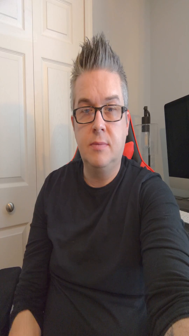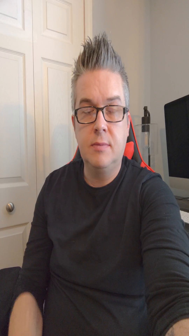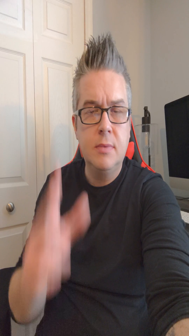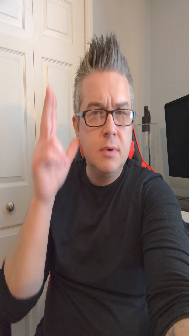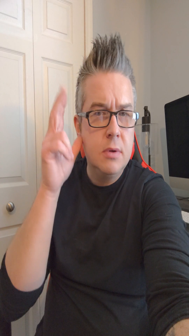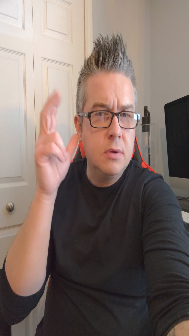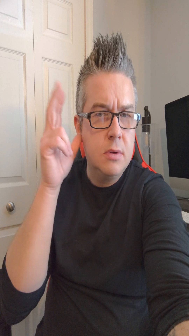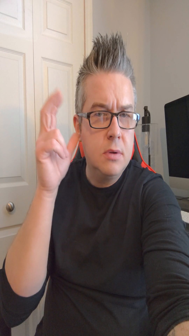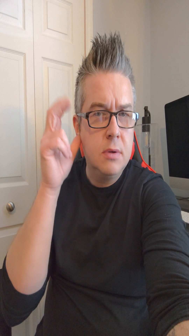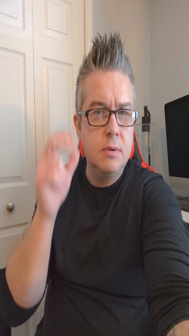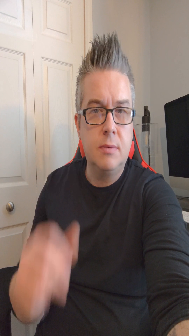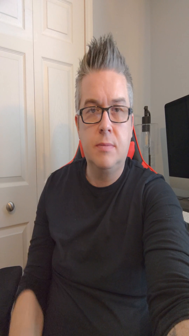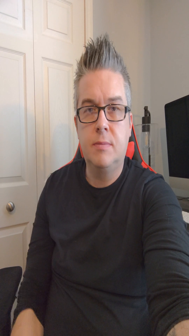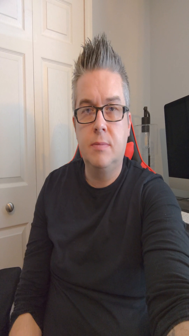hear